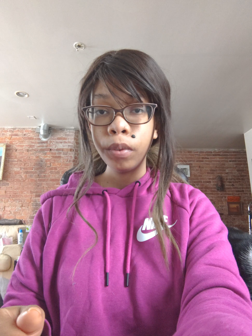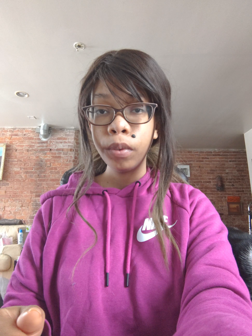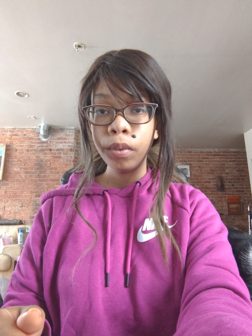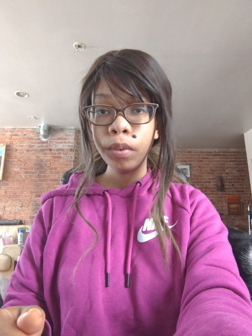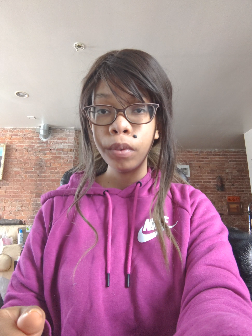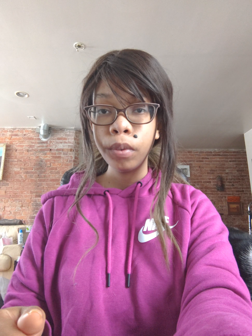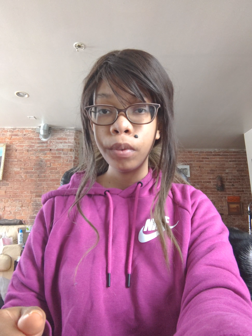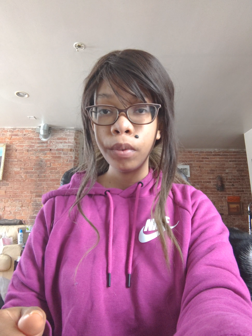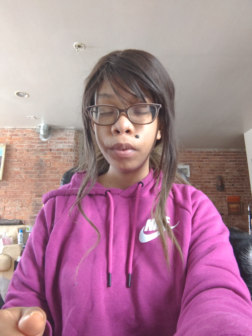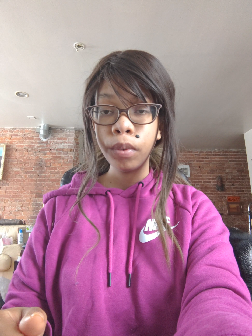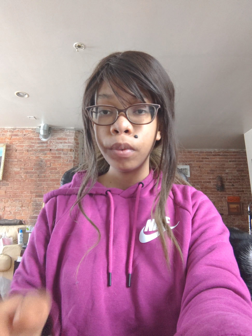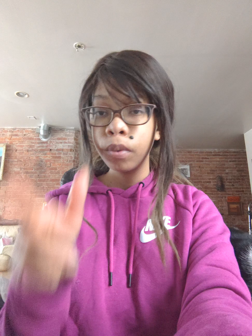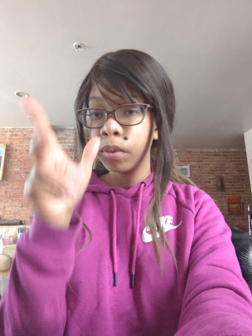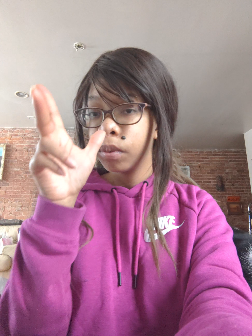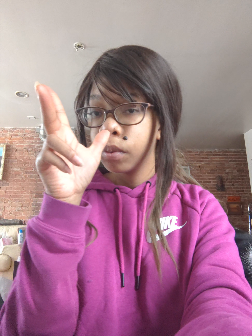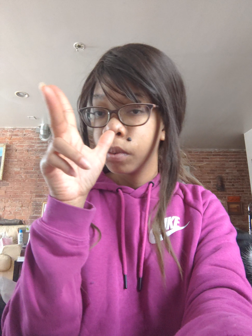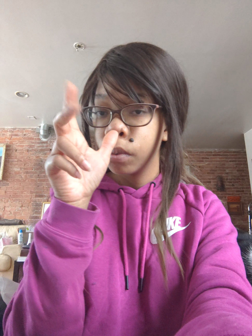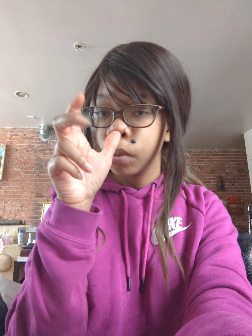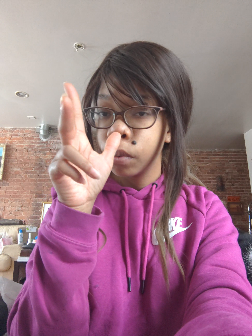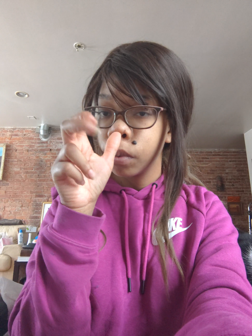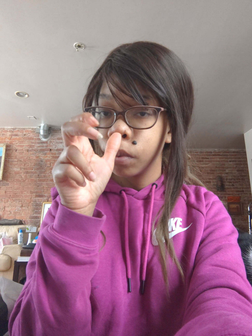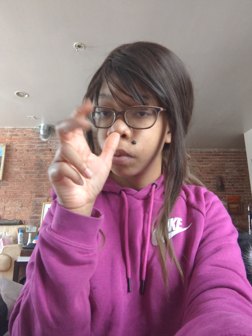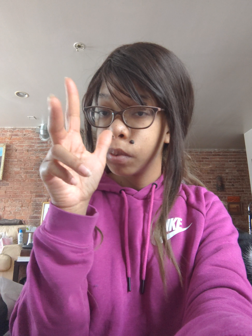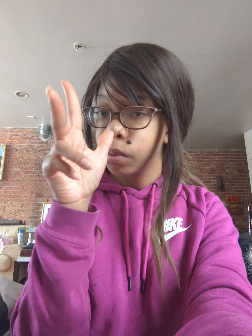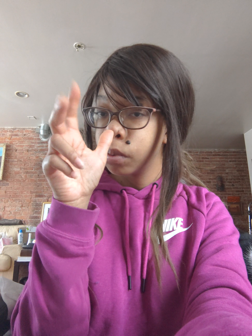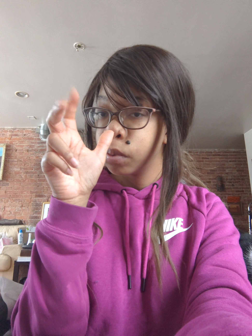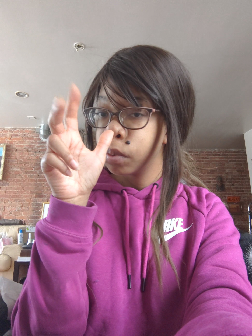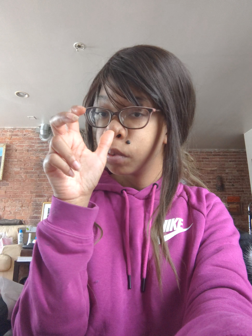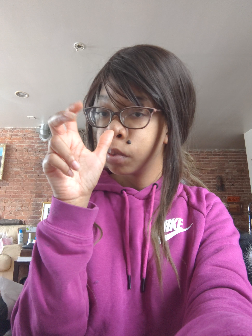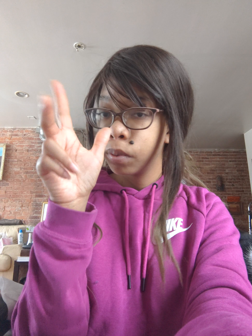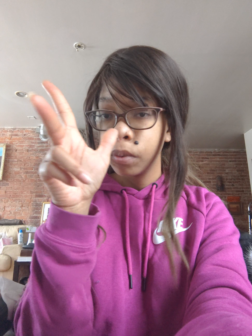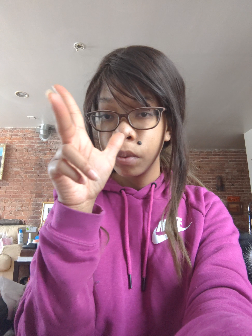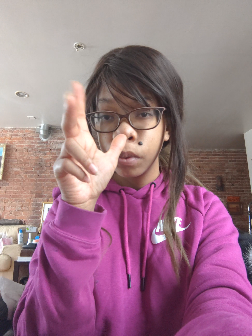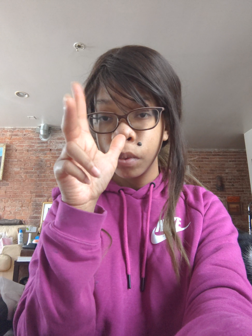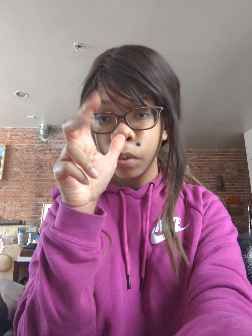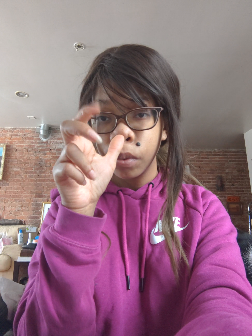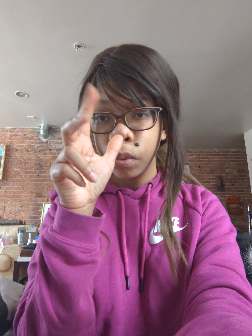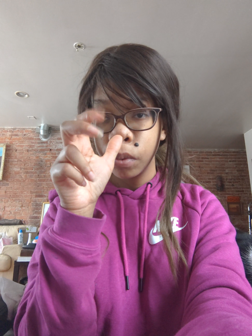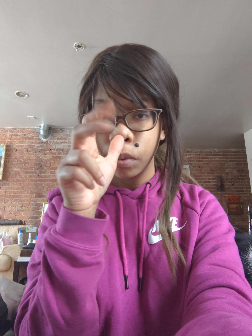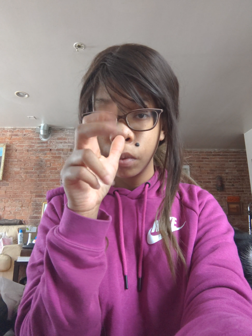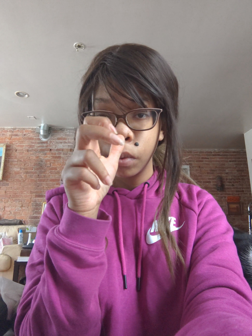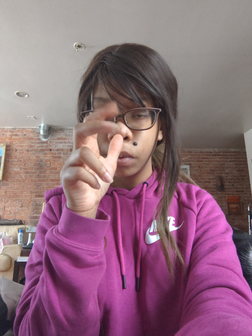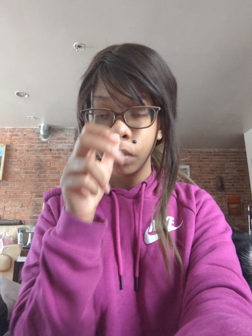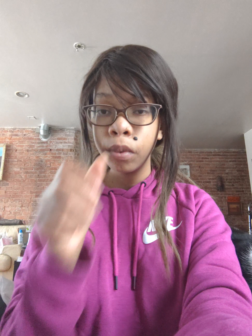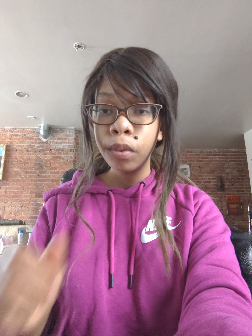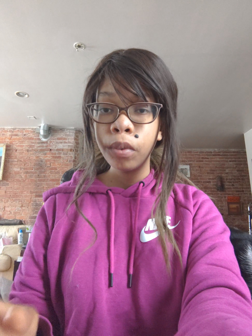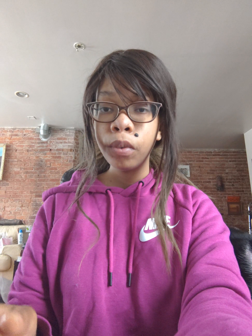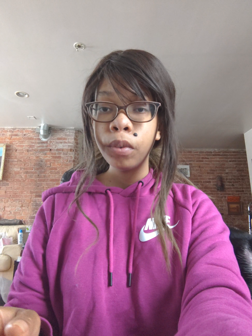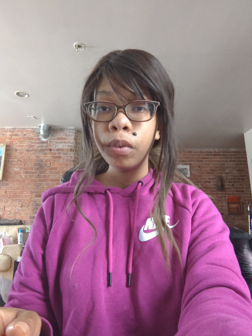bug